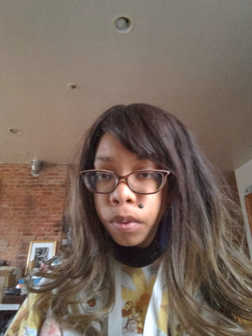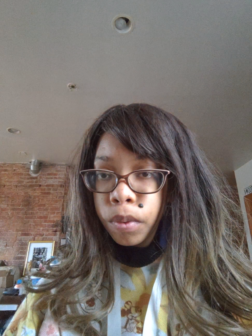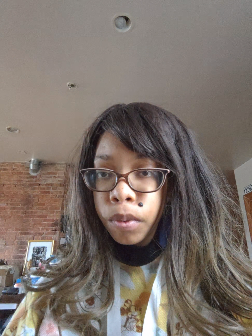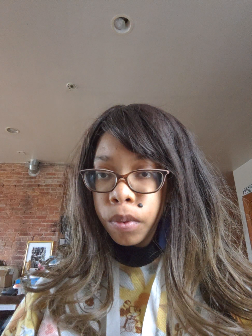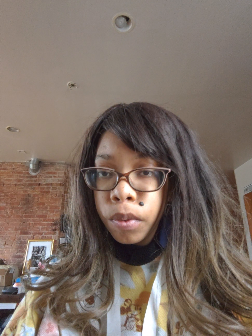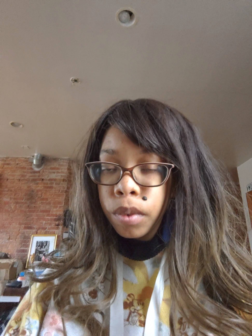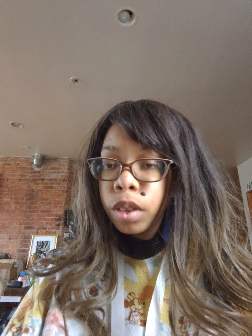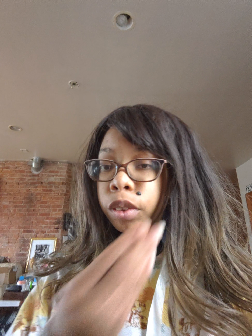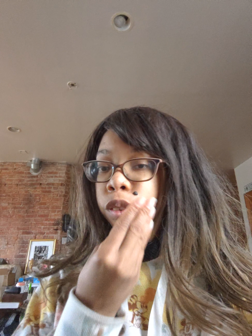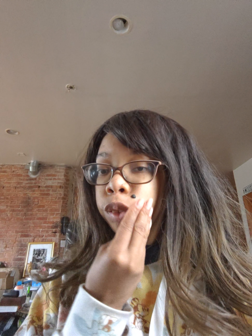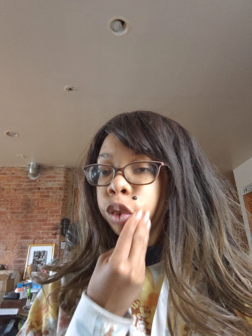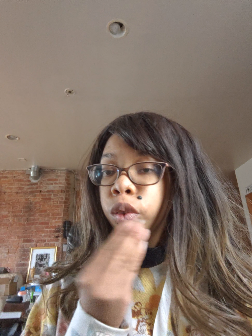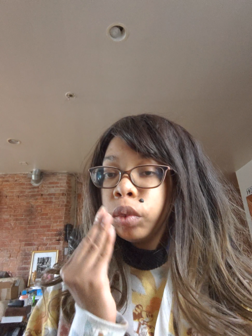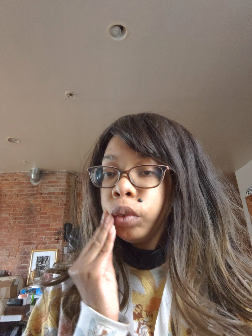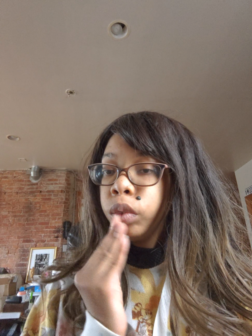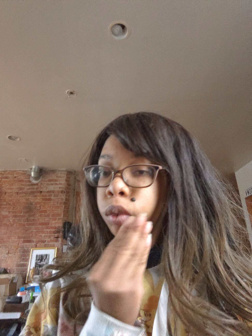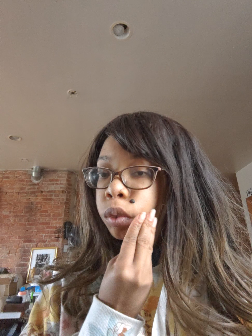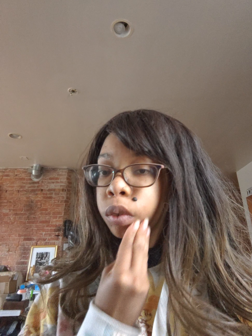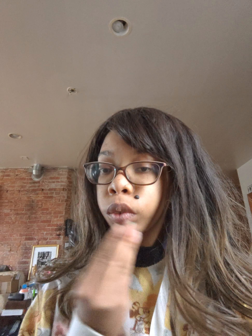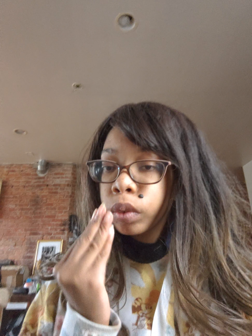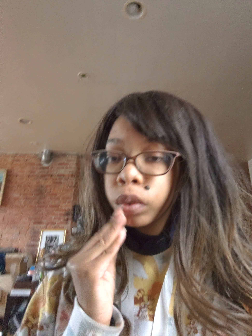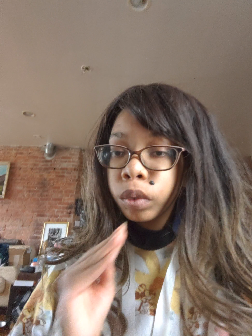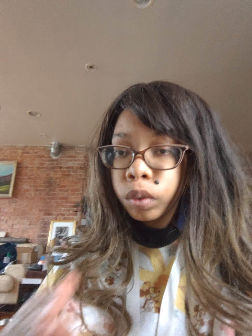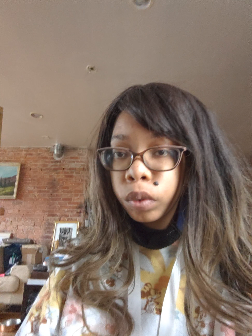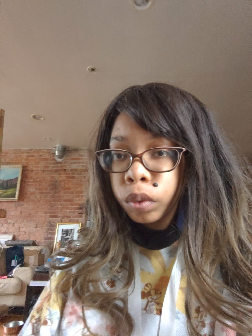napkin